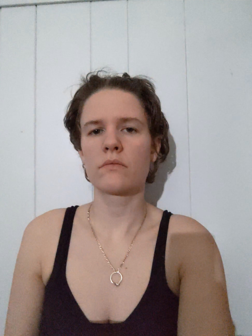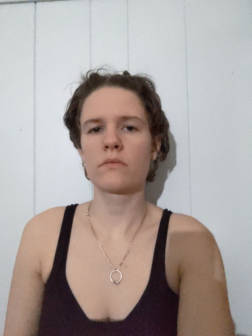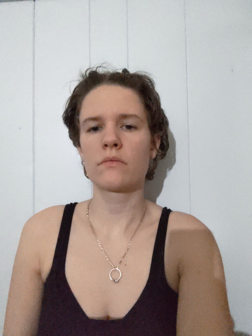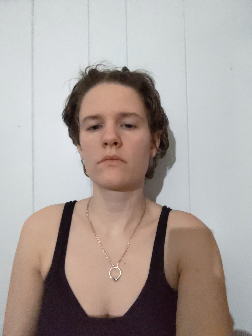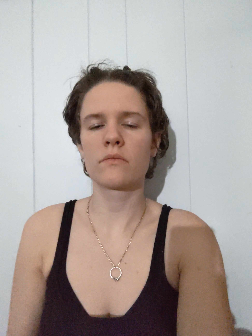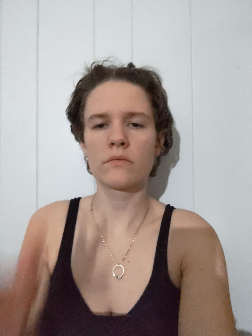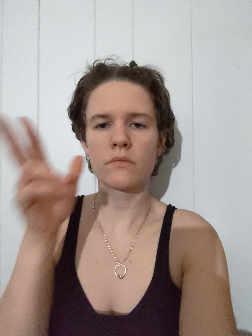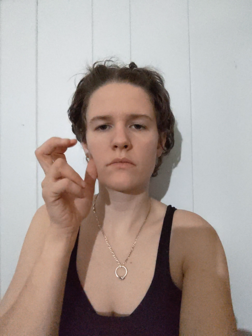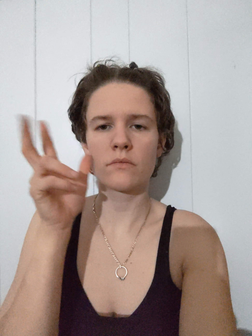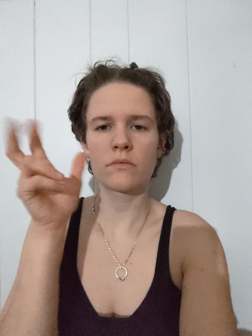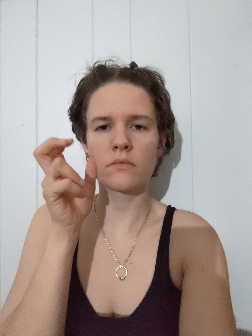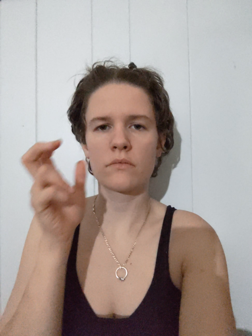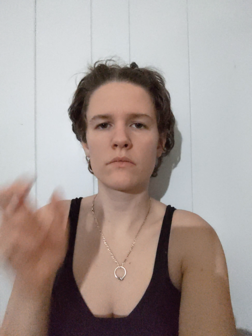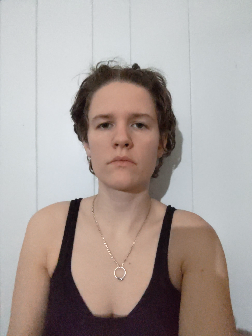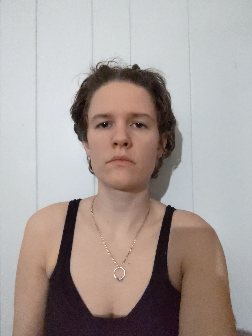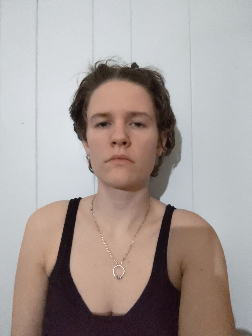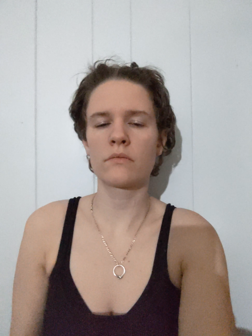listen